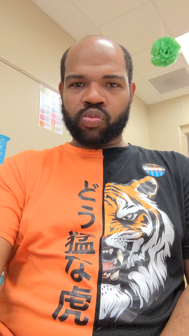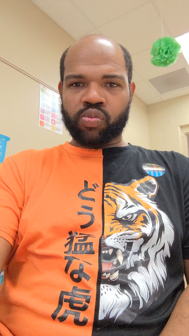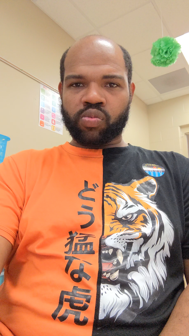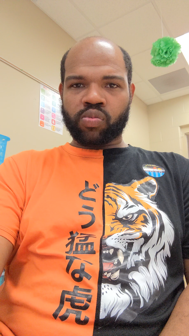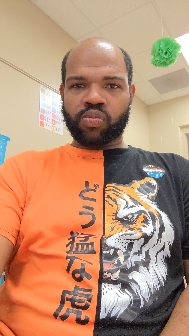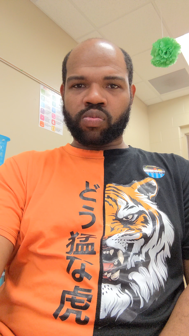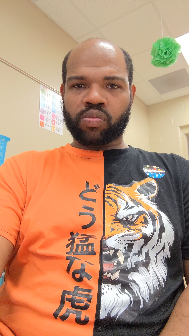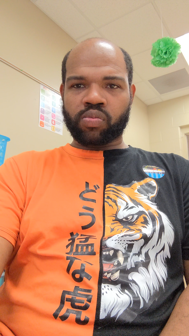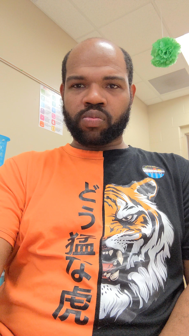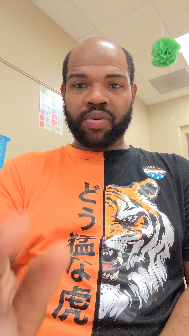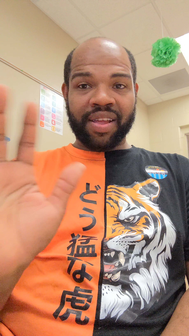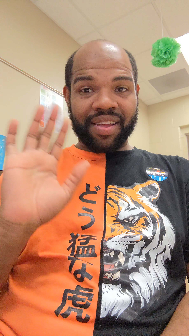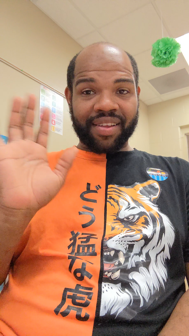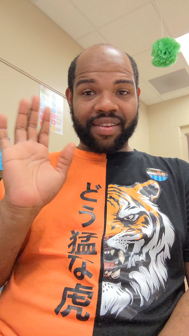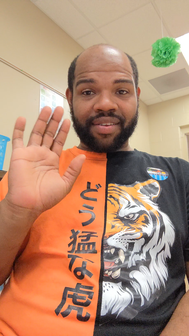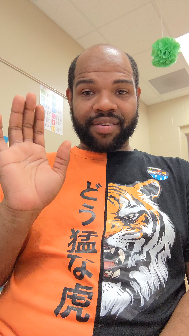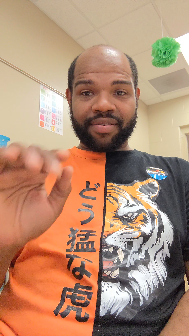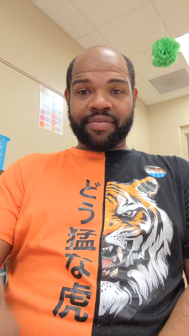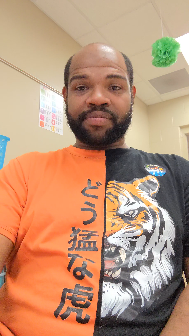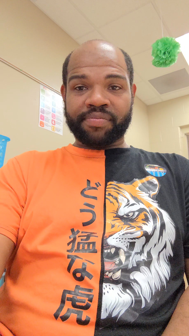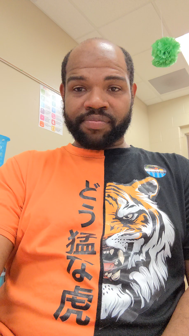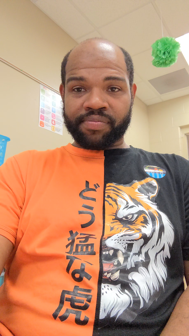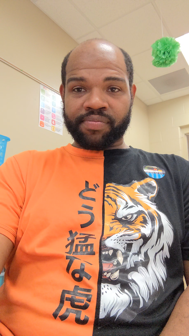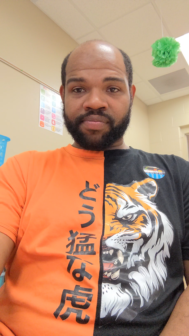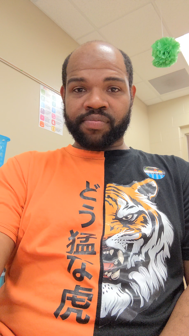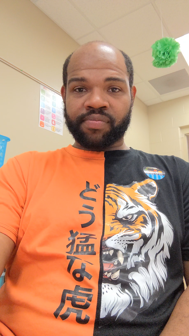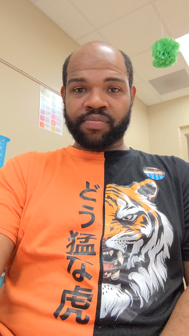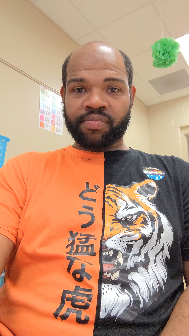hi